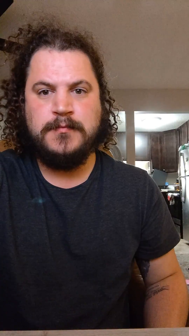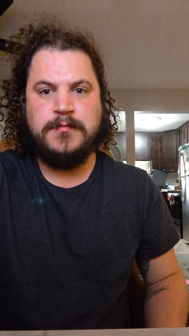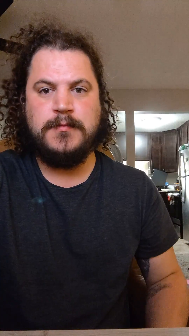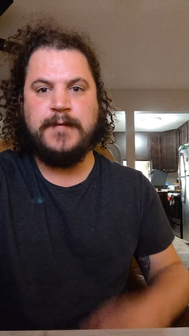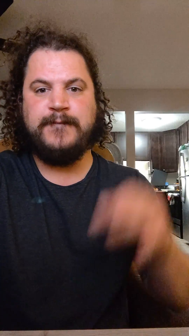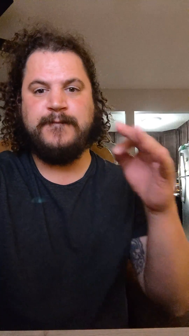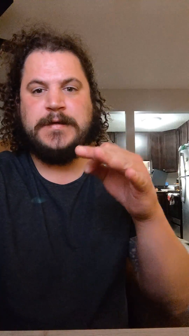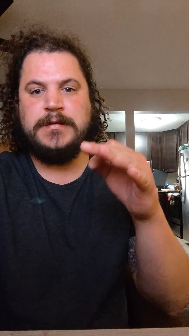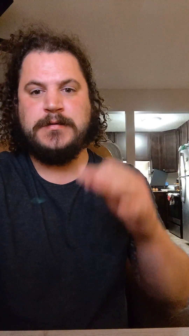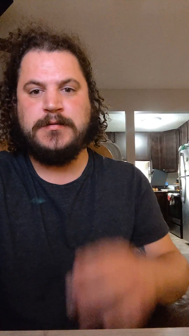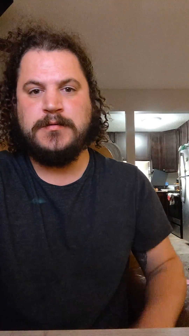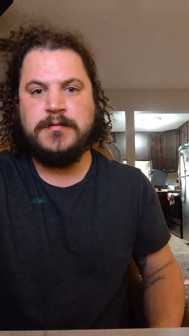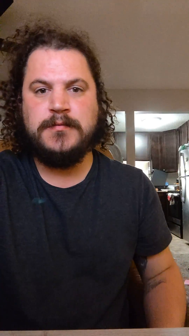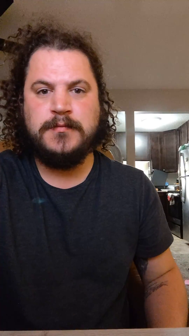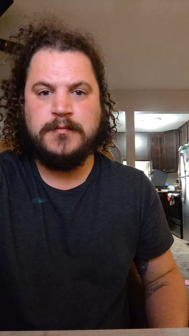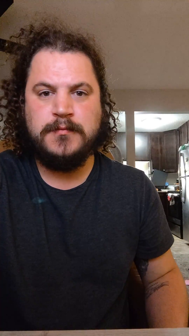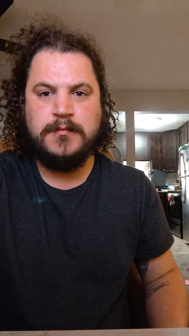fit